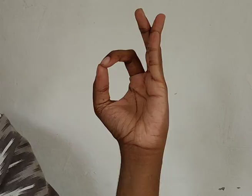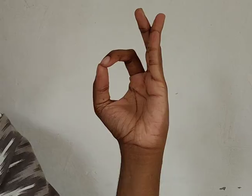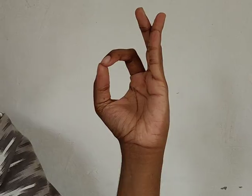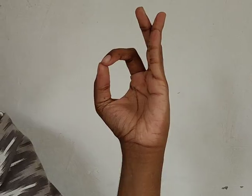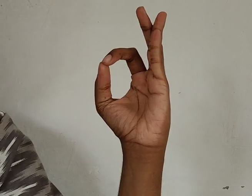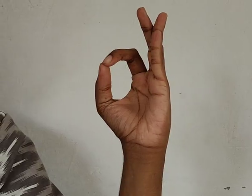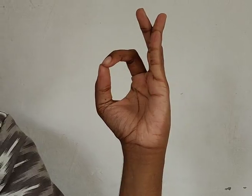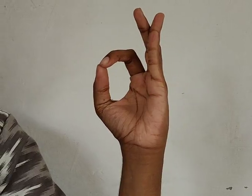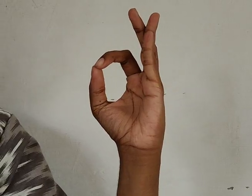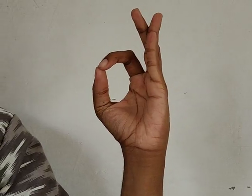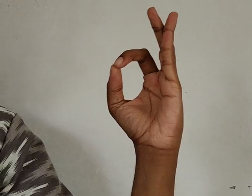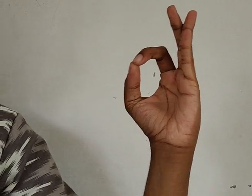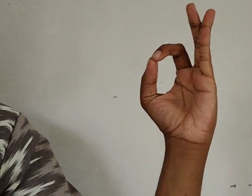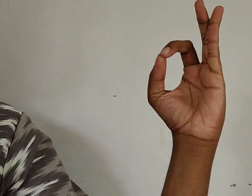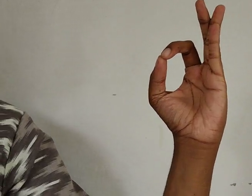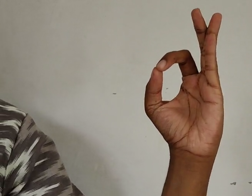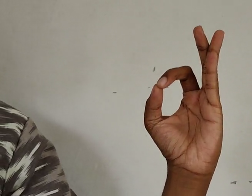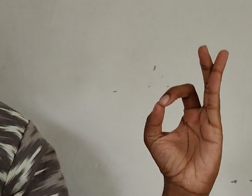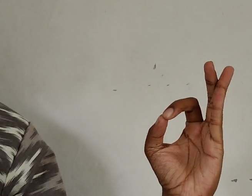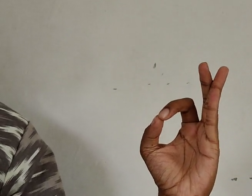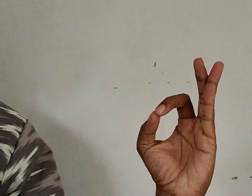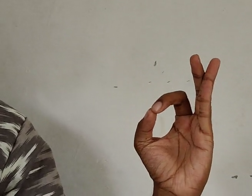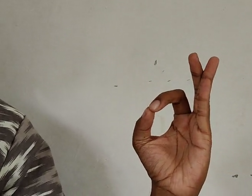ഔ